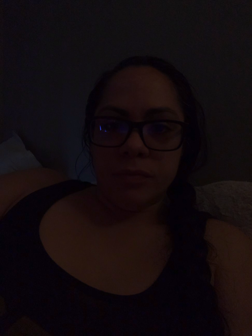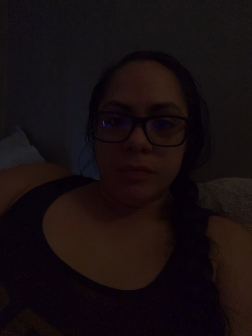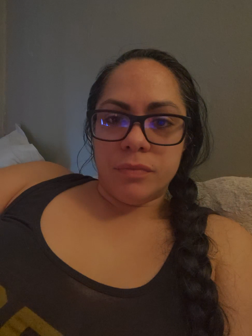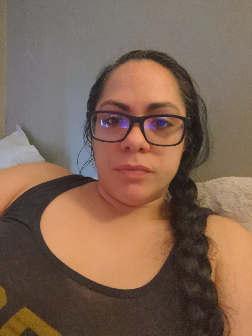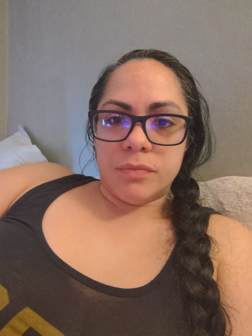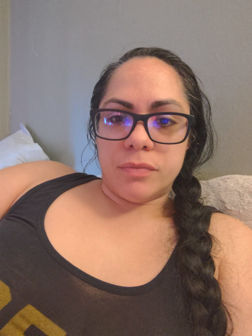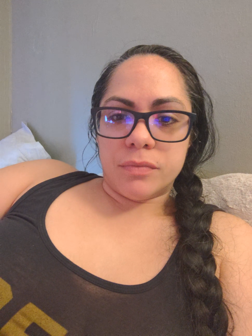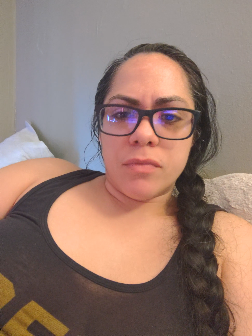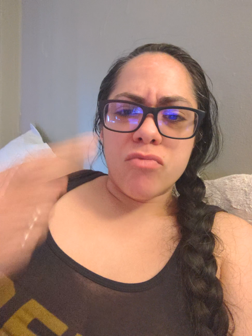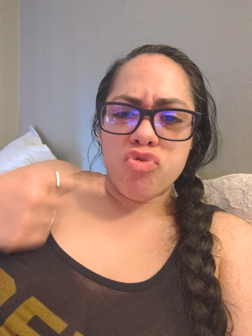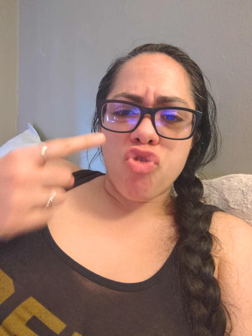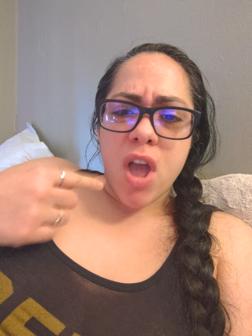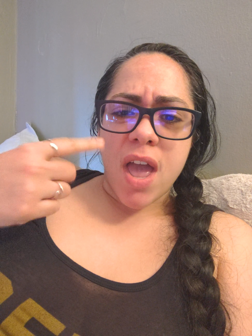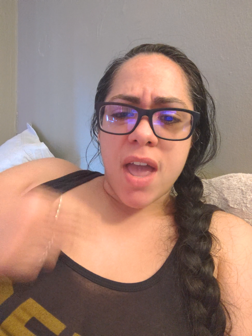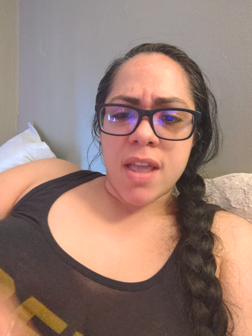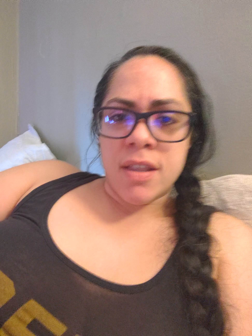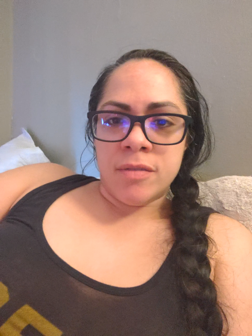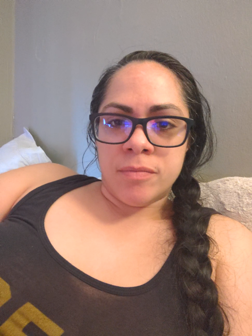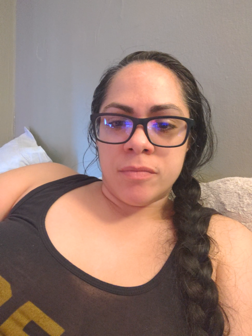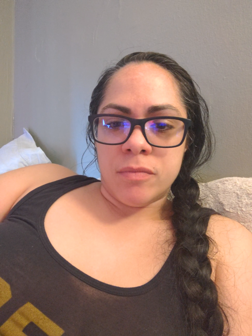cry